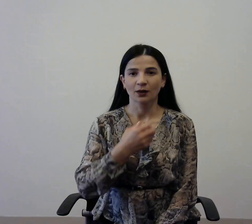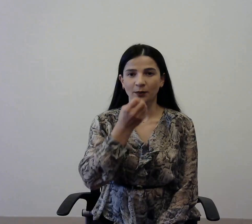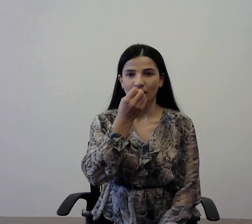bakı